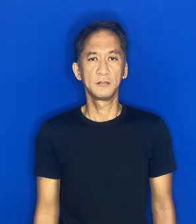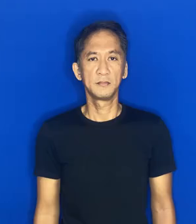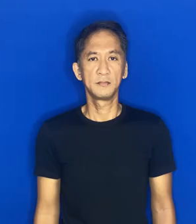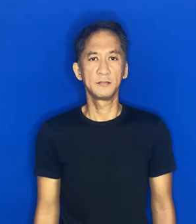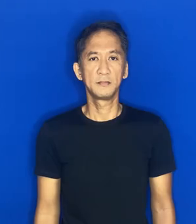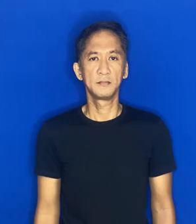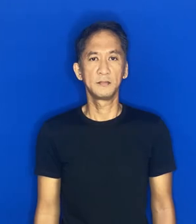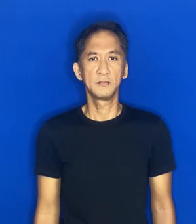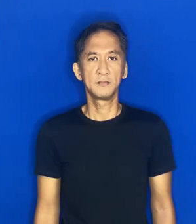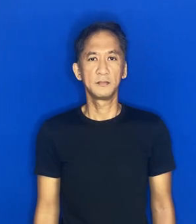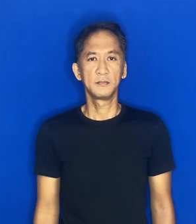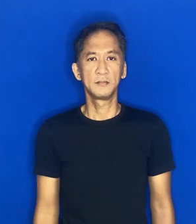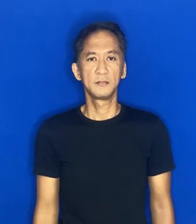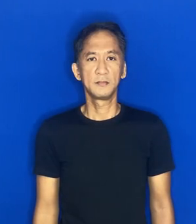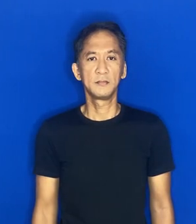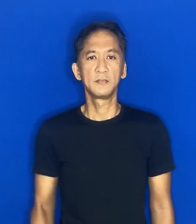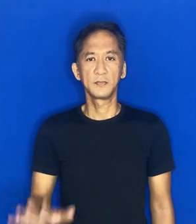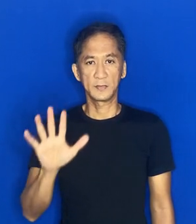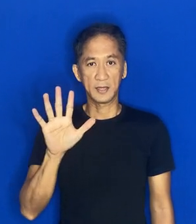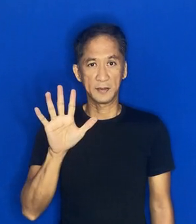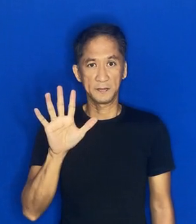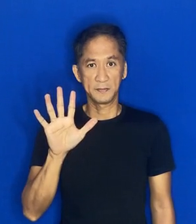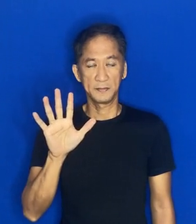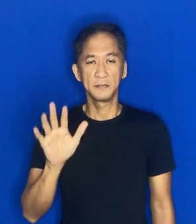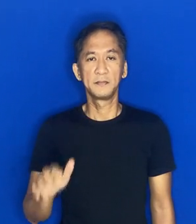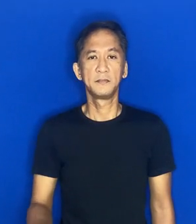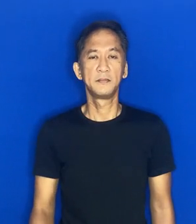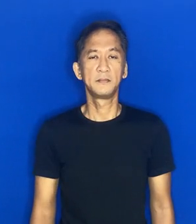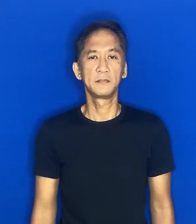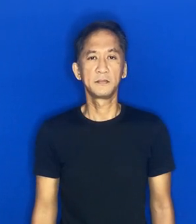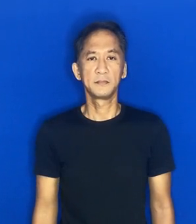five